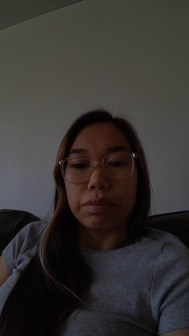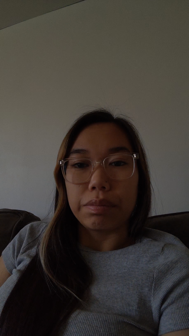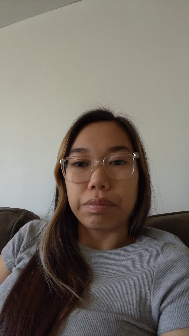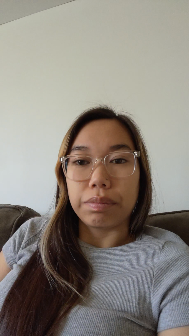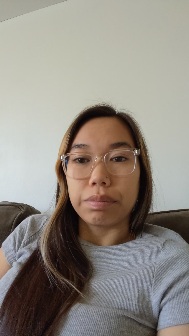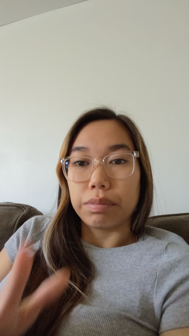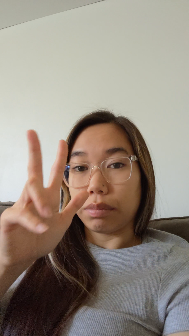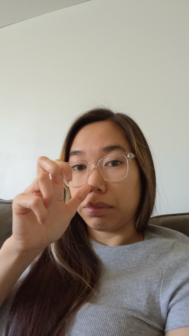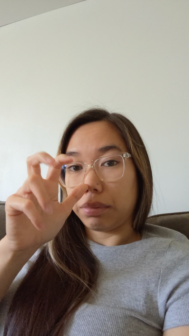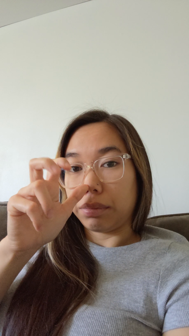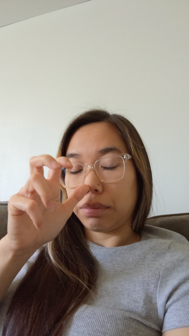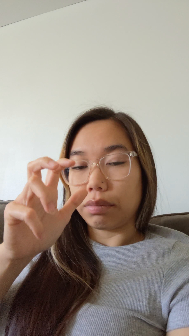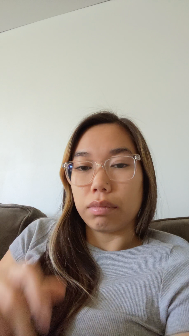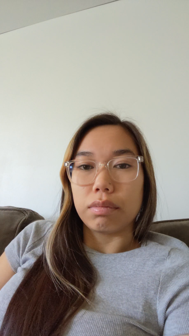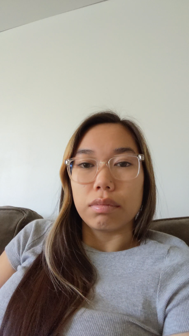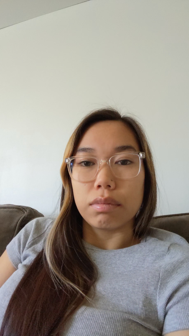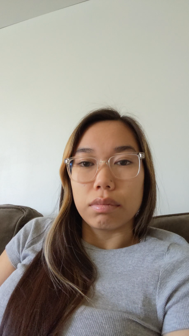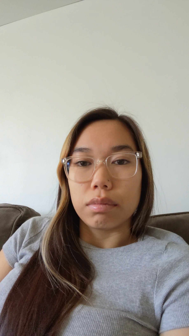ant